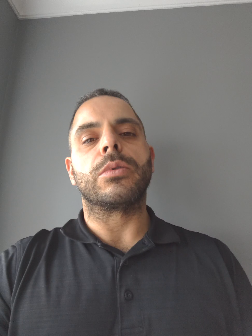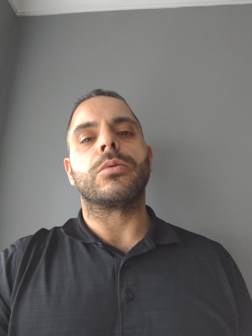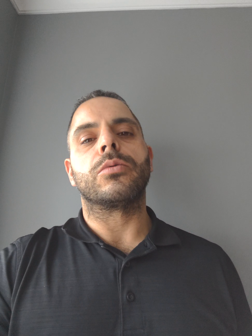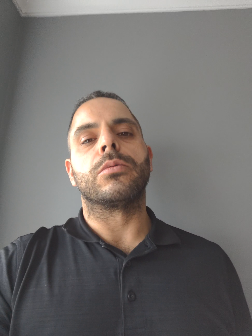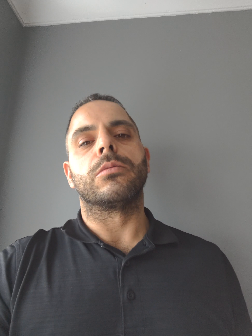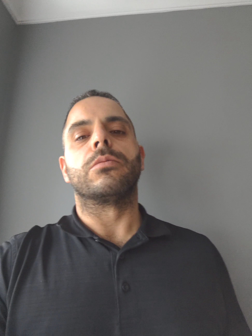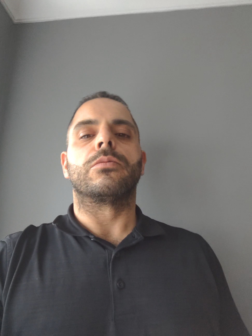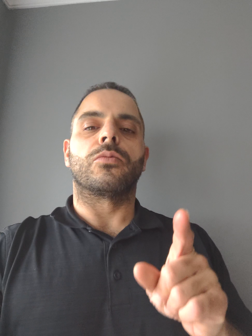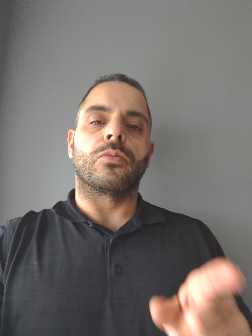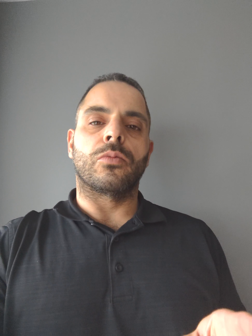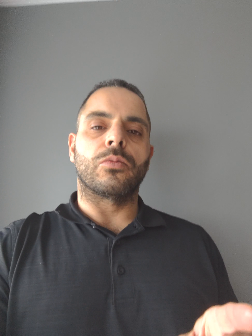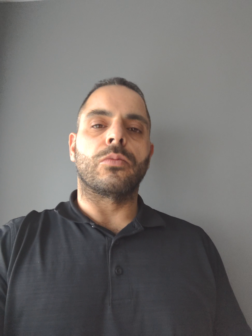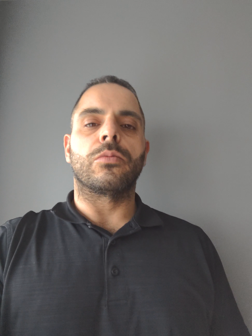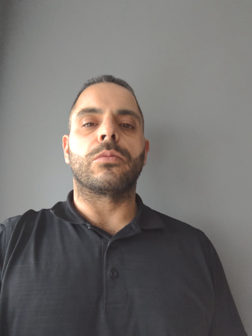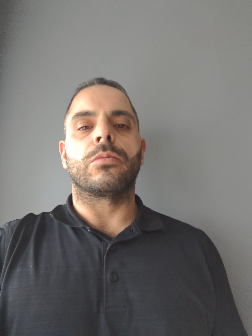he/she/it